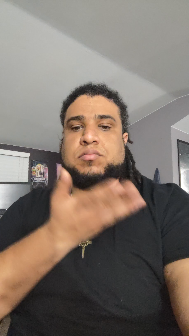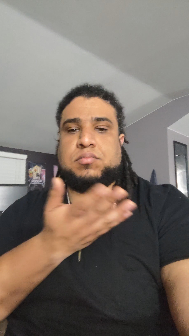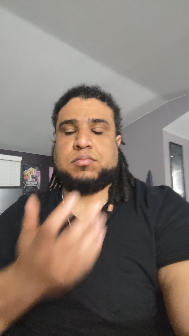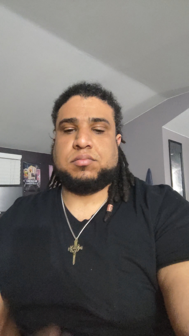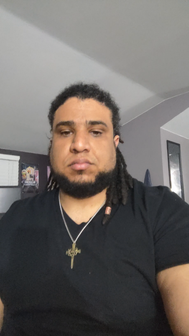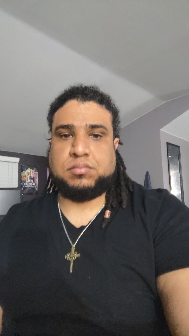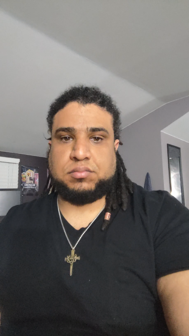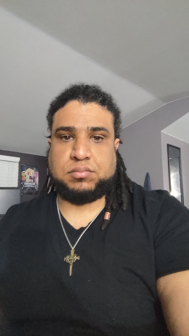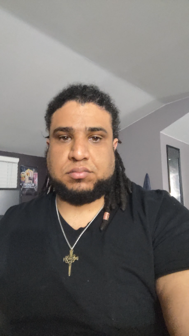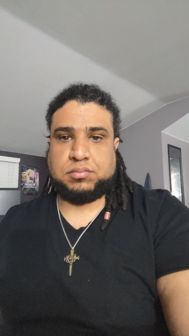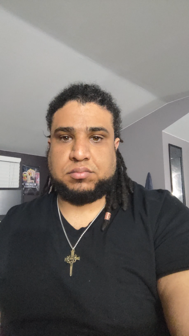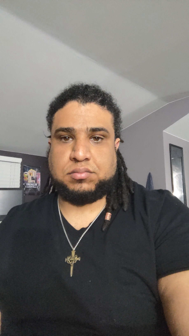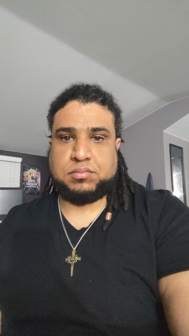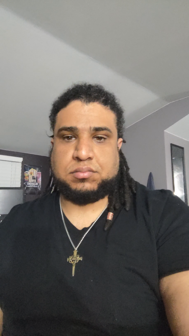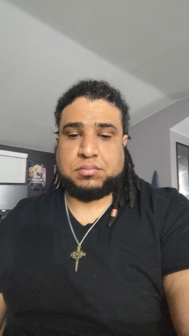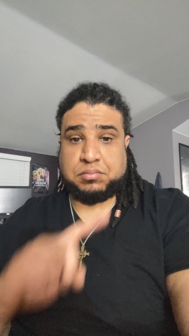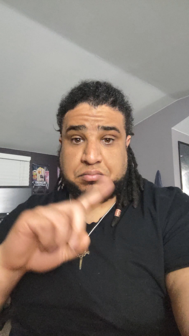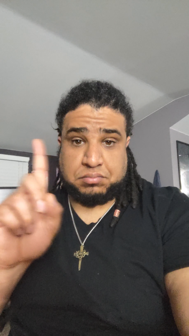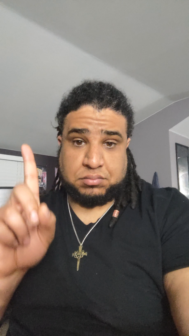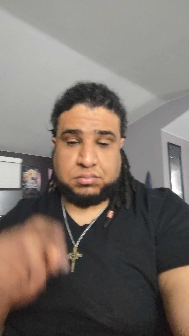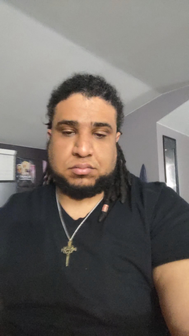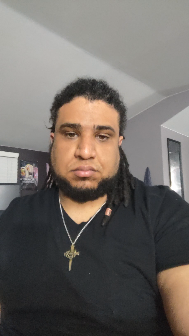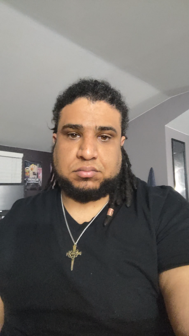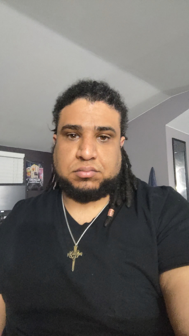but